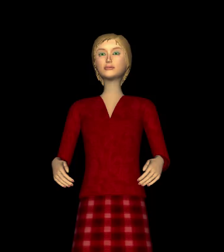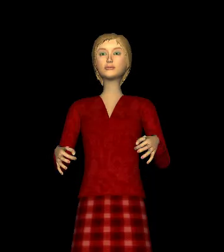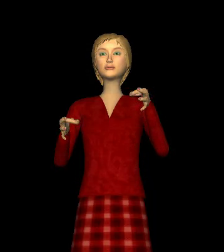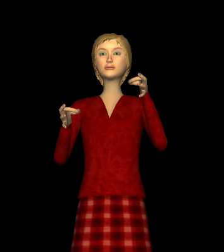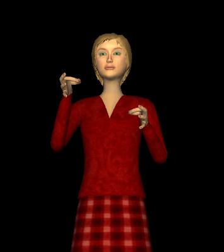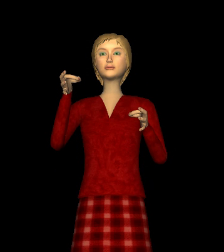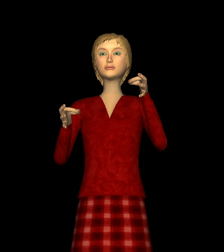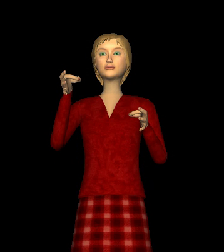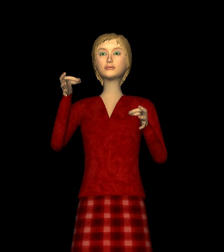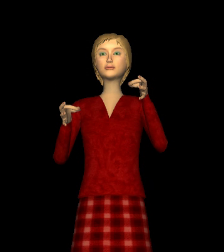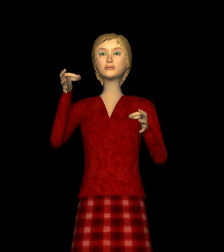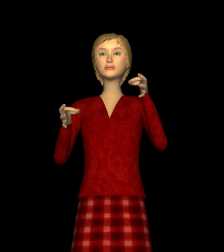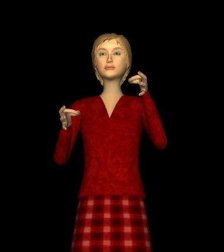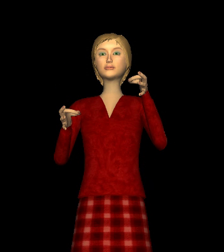قاض